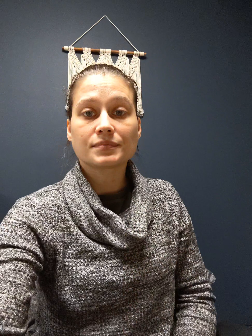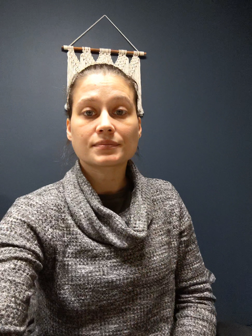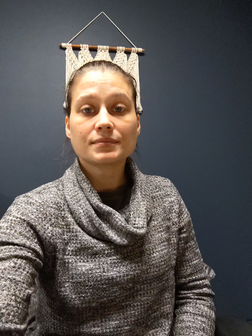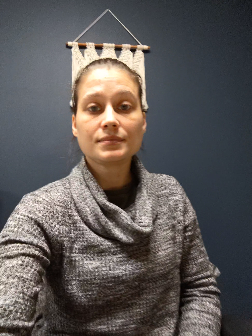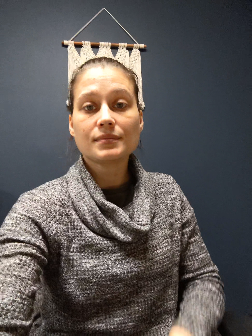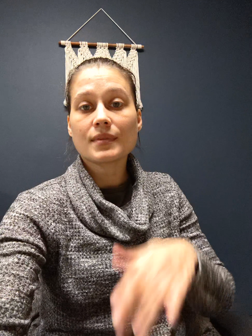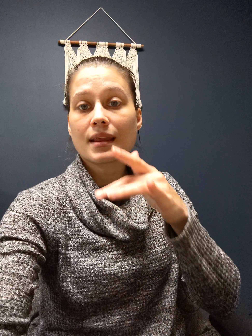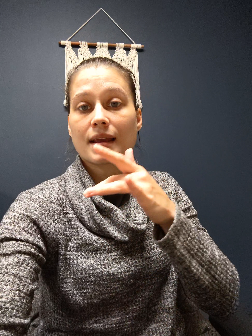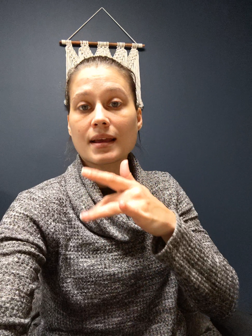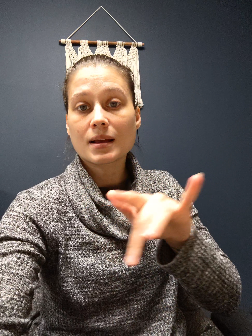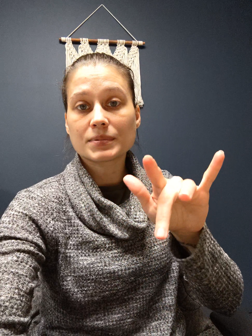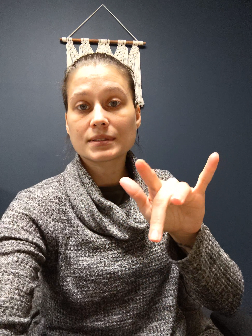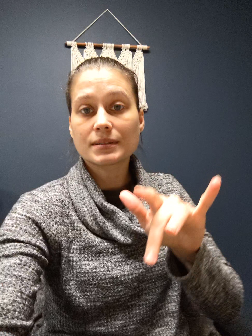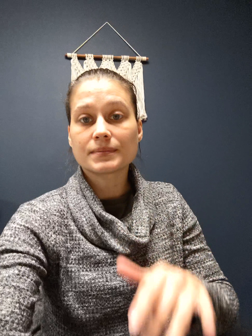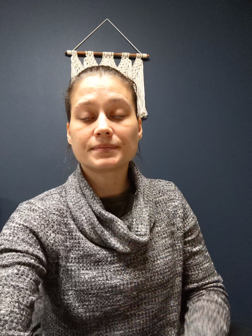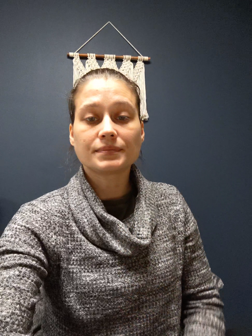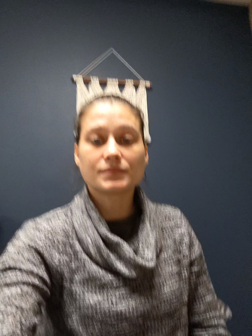empty